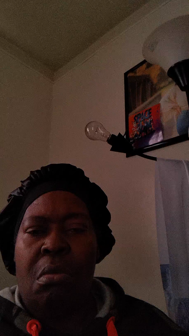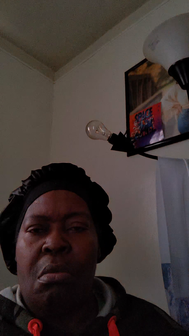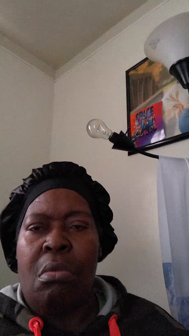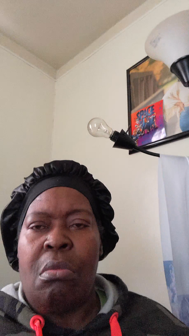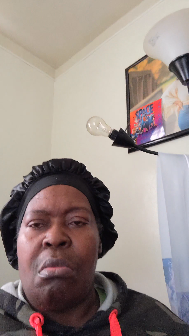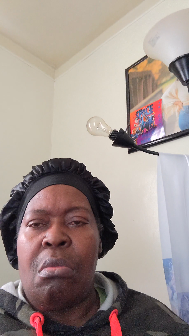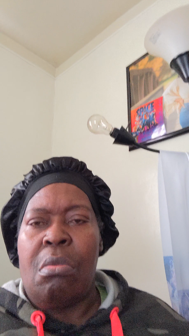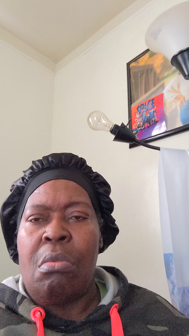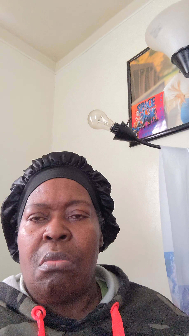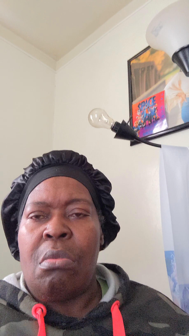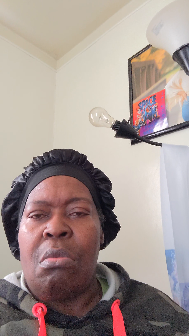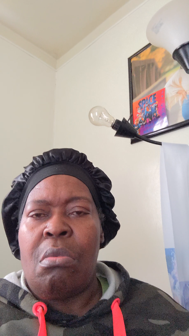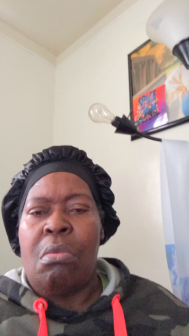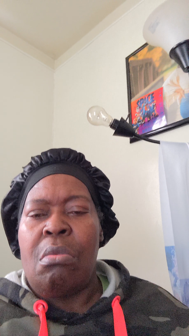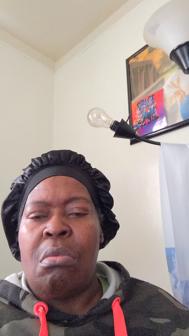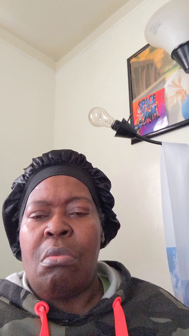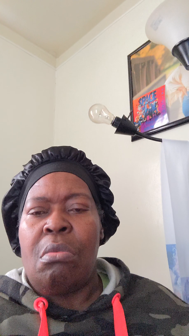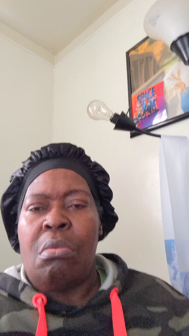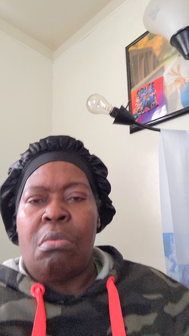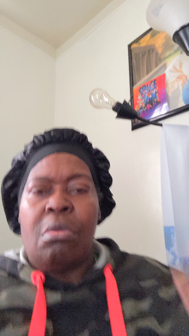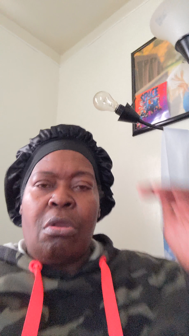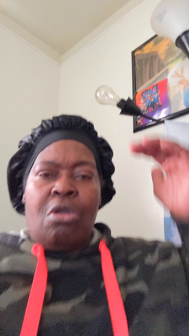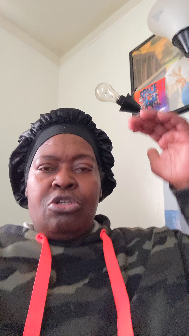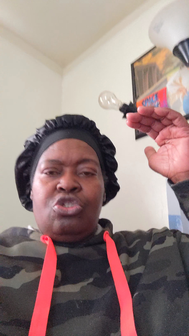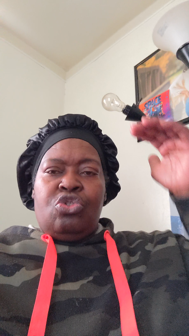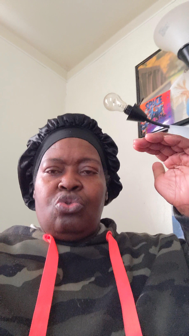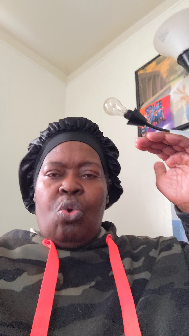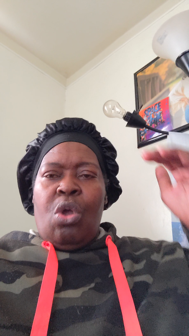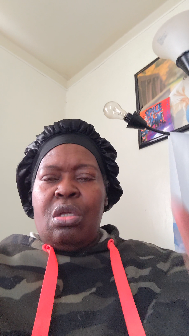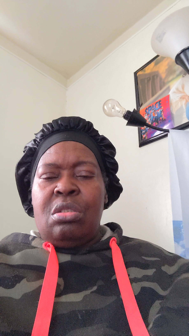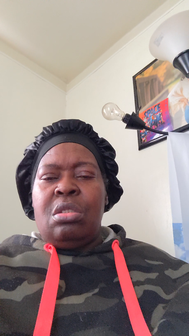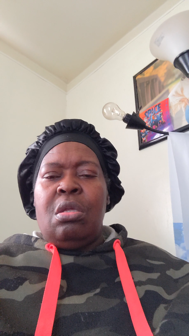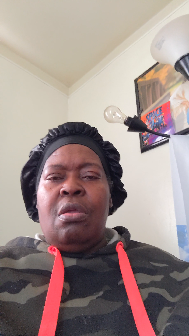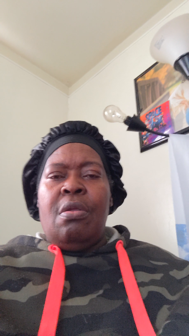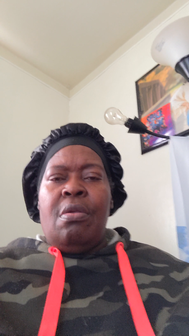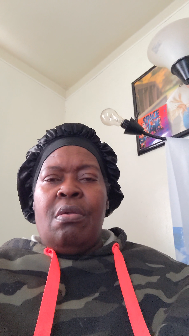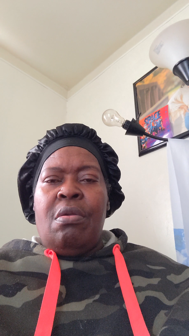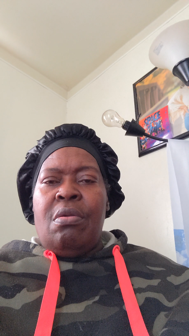short